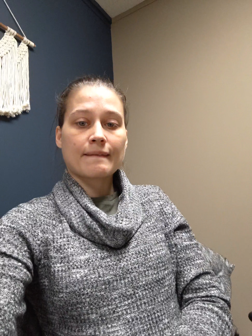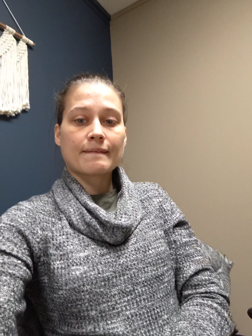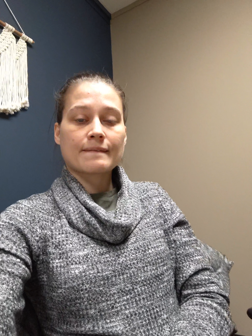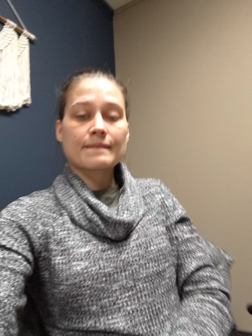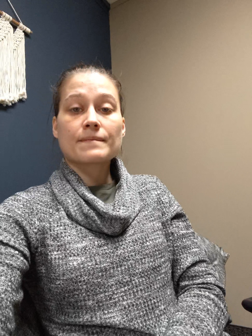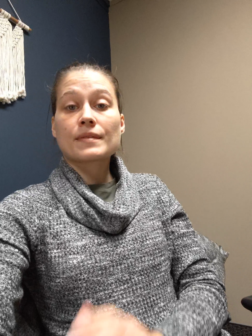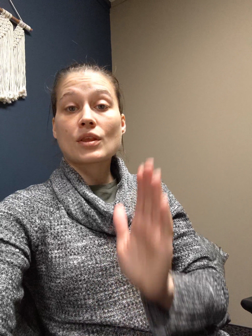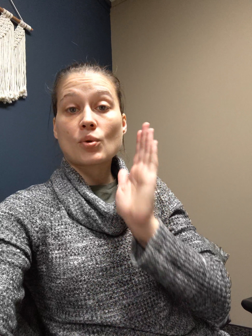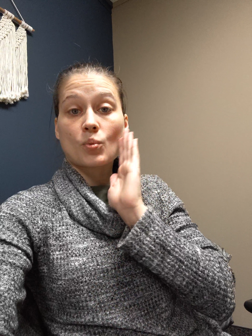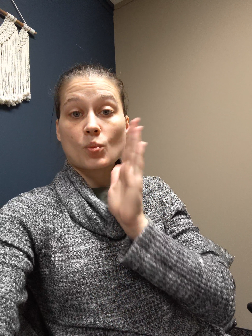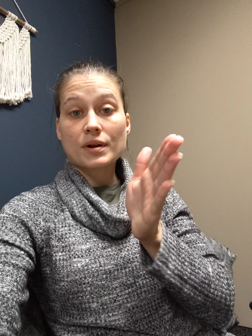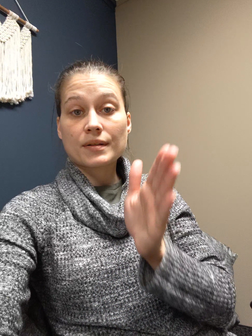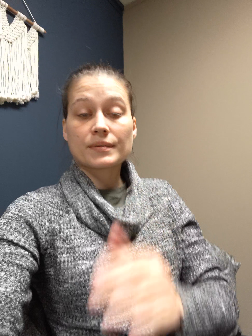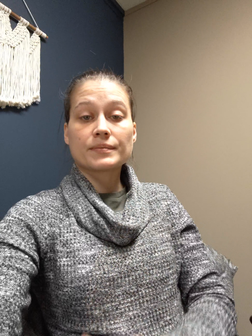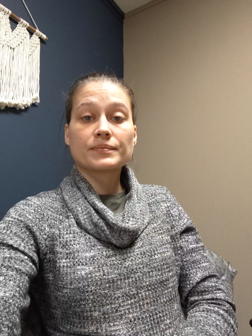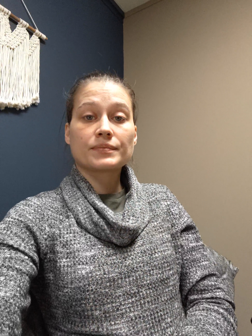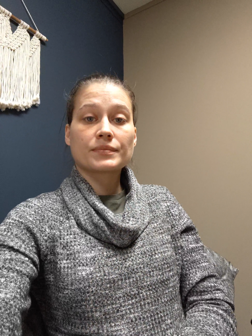will